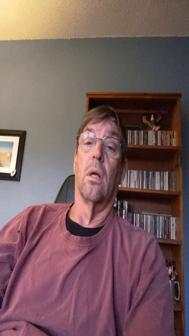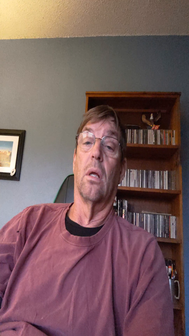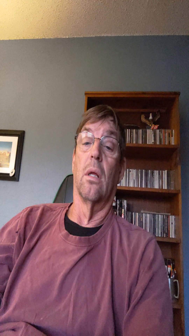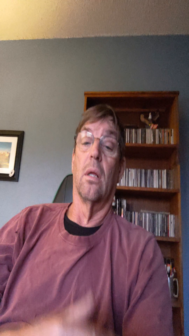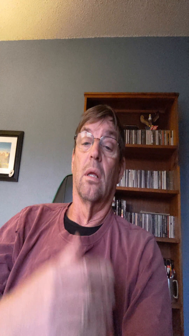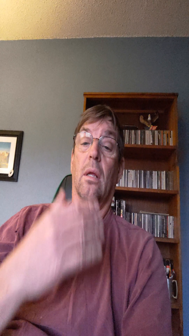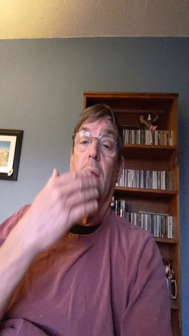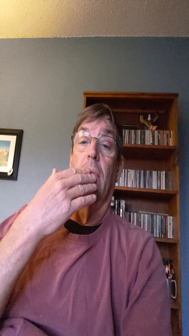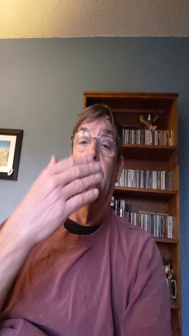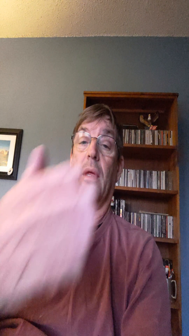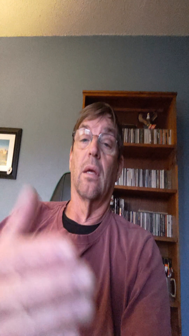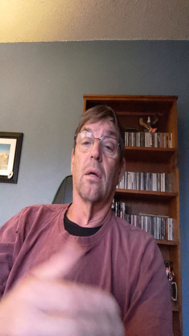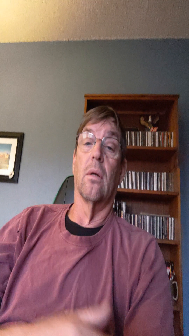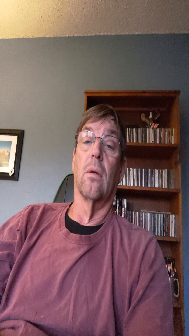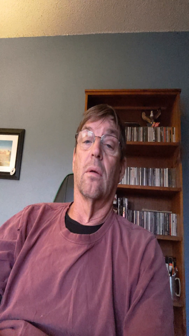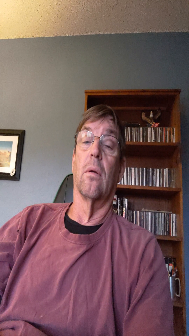thank you